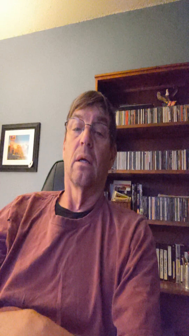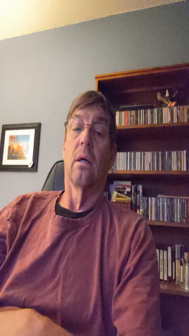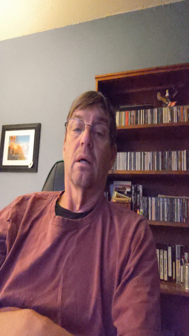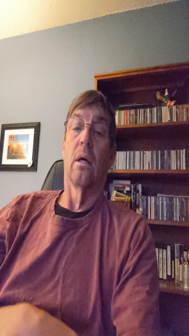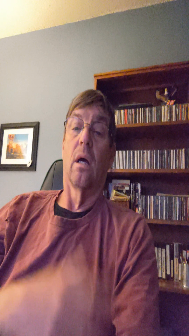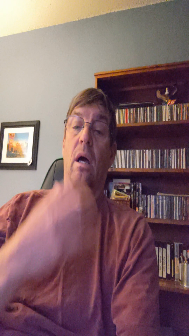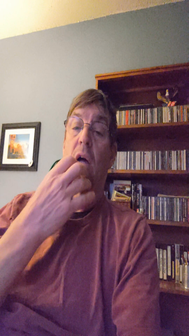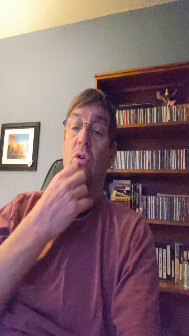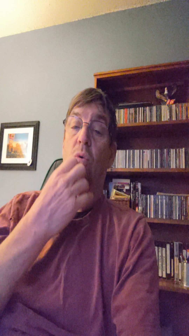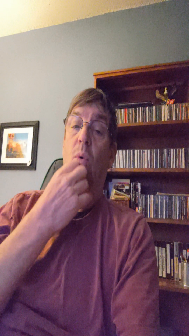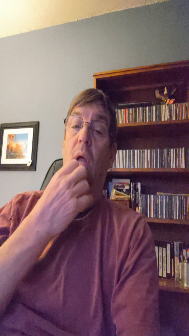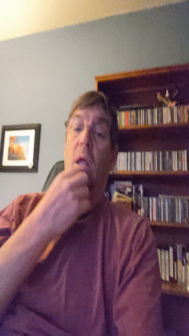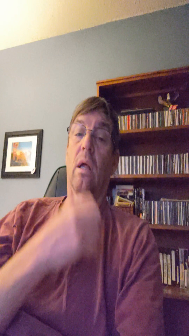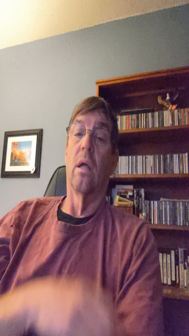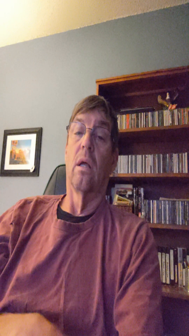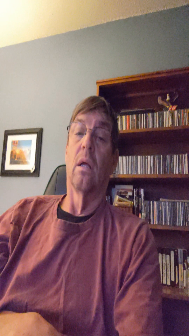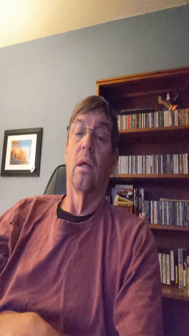underwear